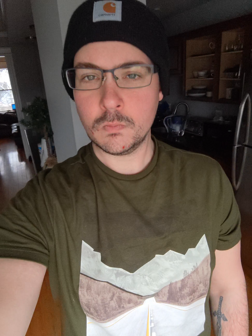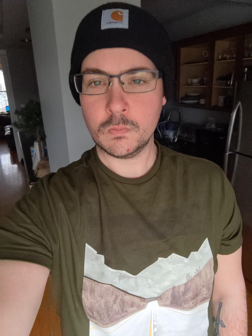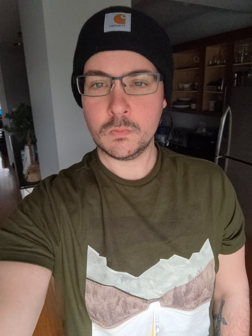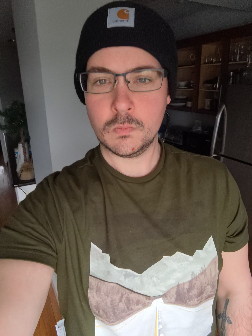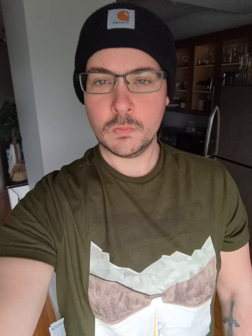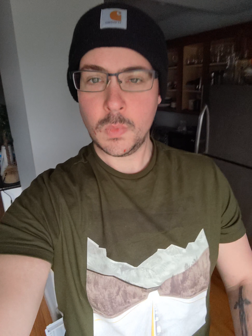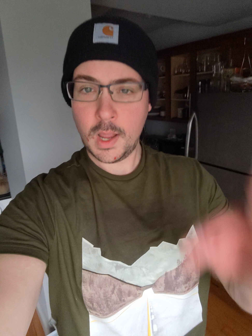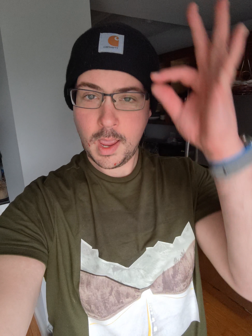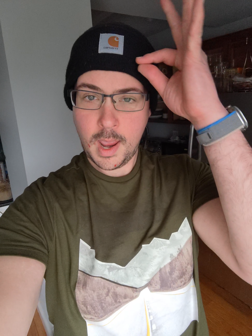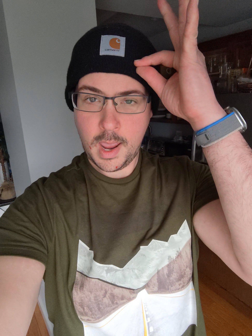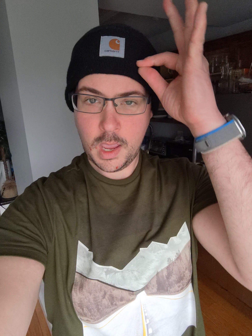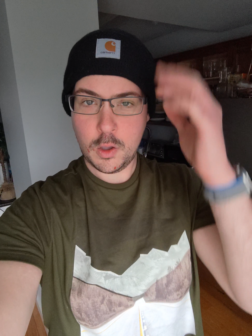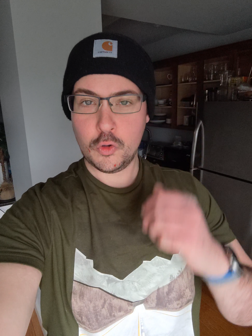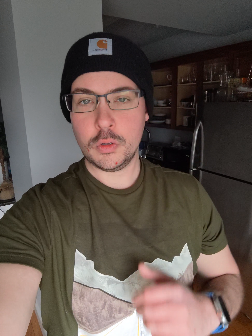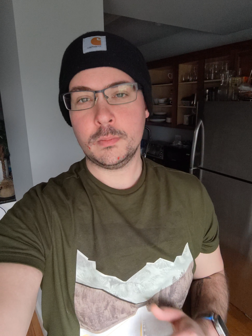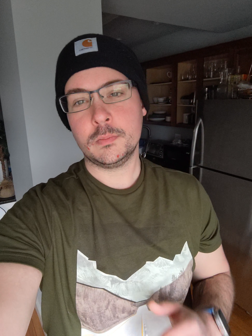hair